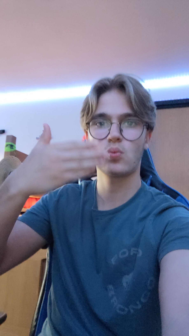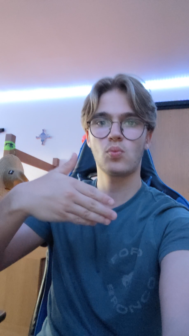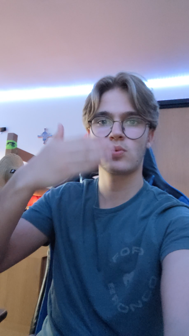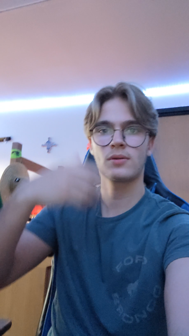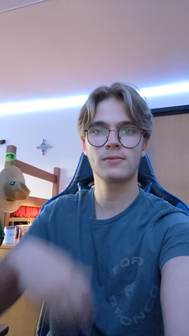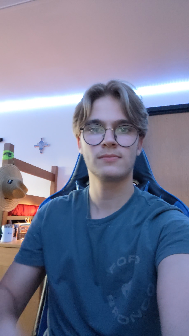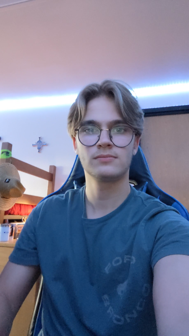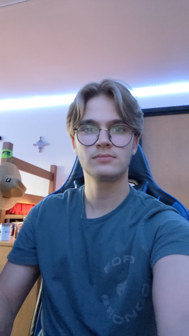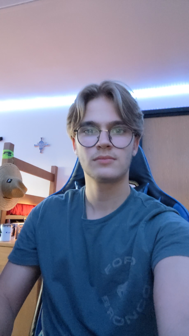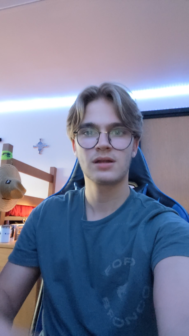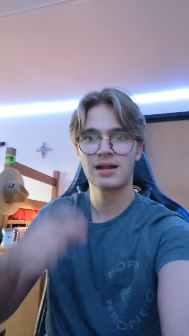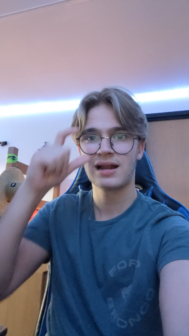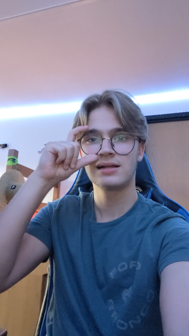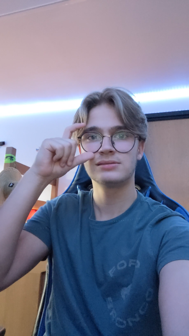glasses